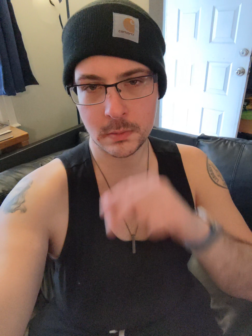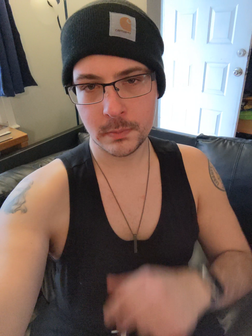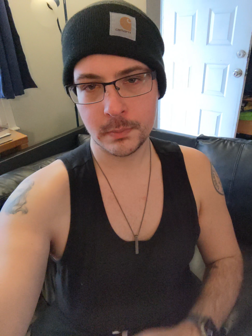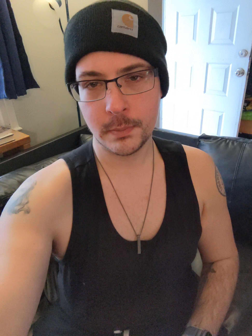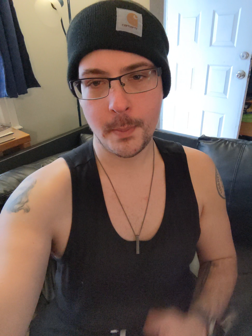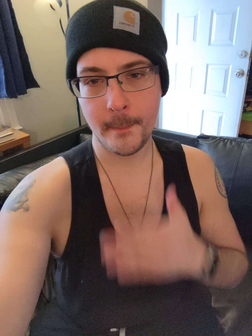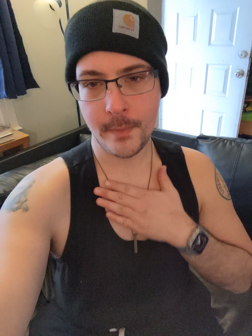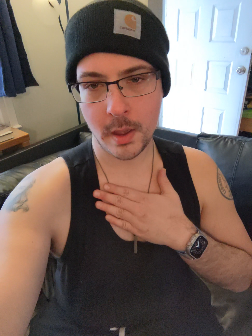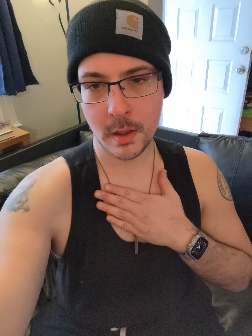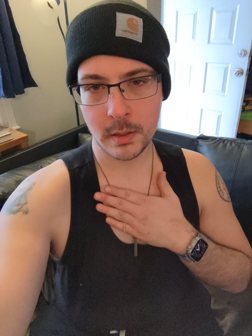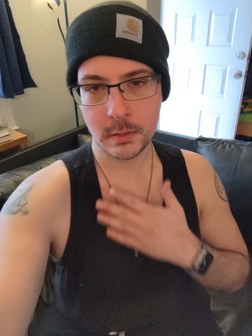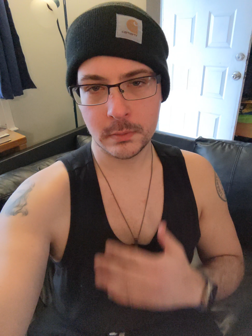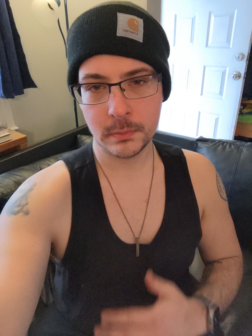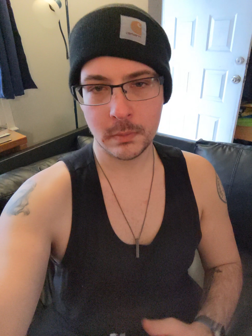my